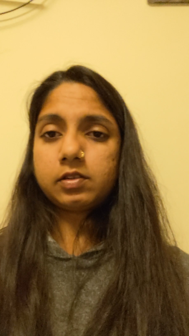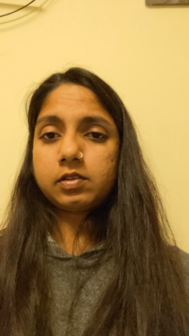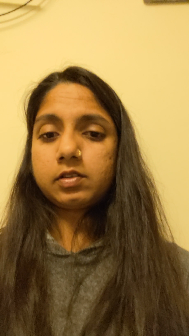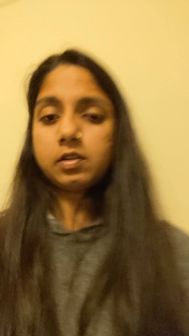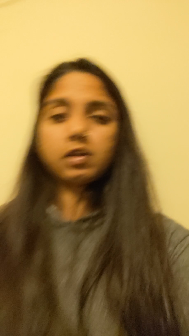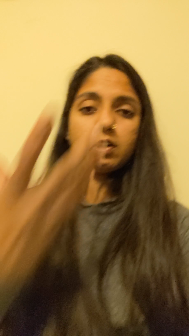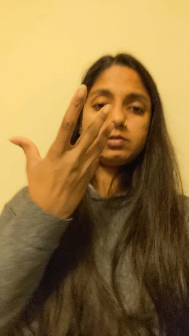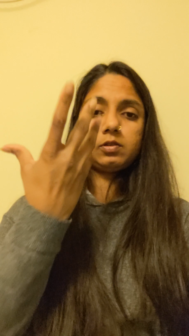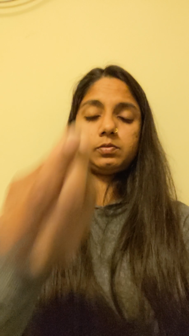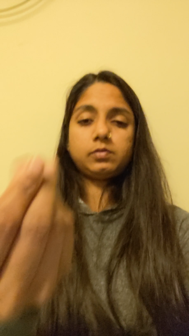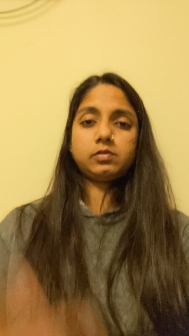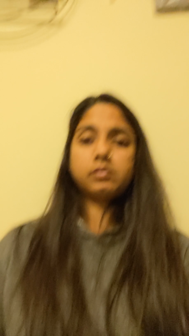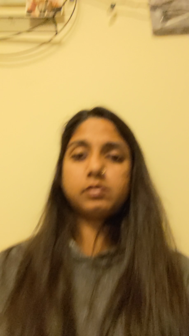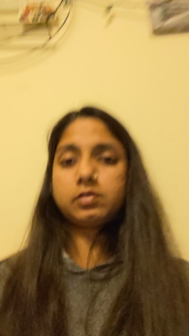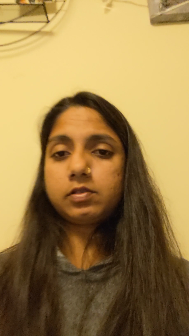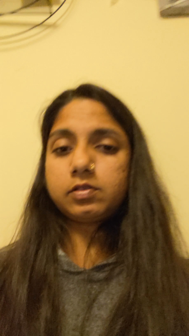got to